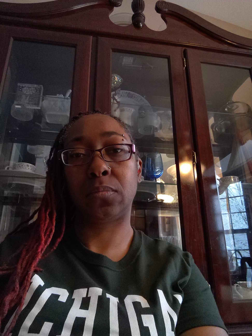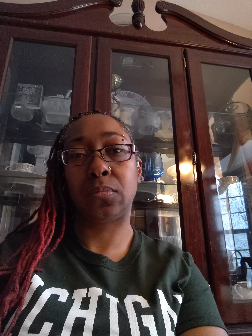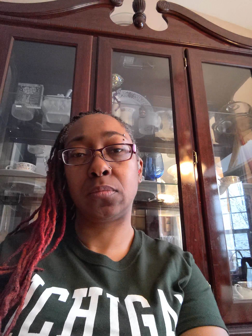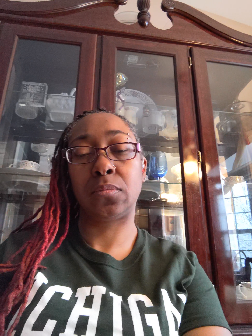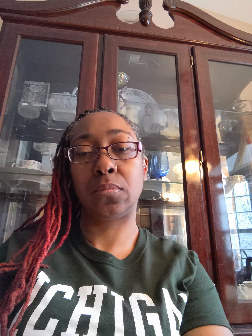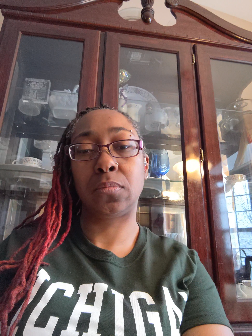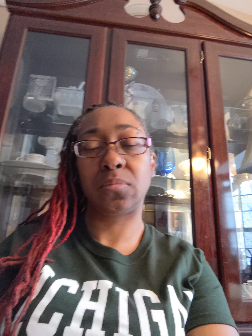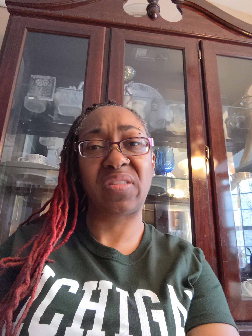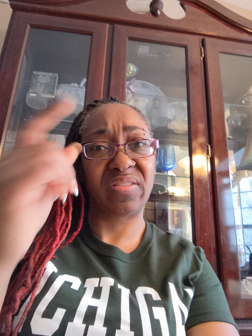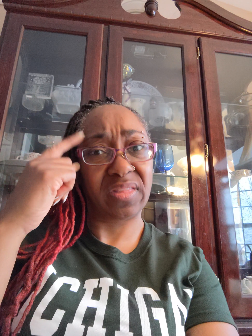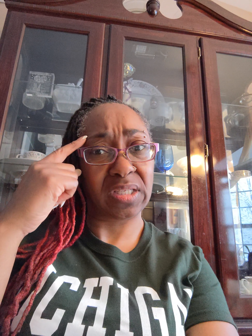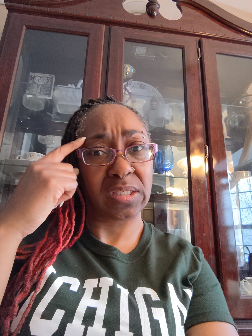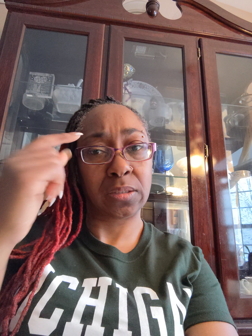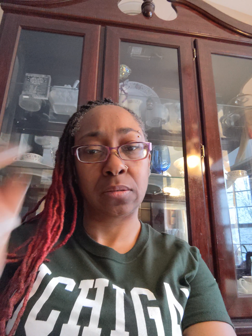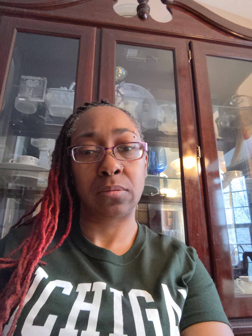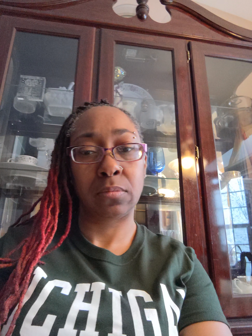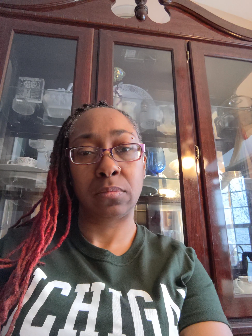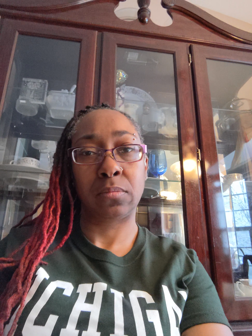think